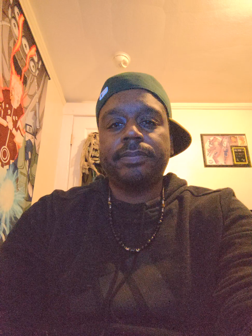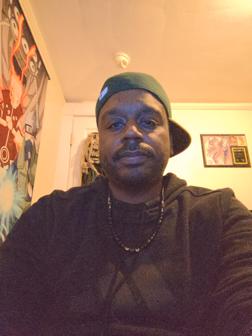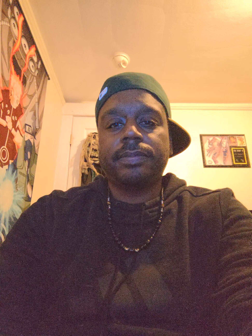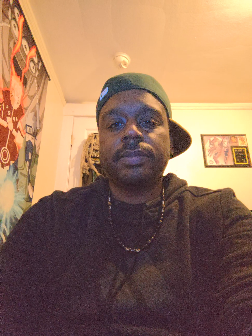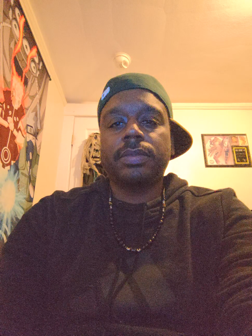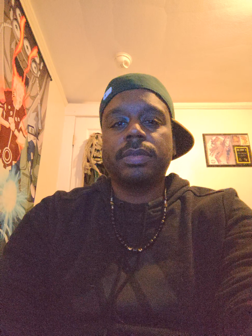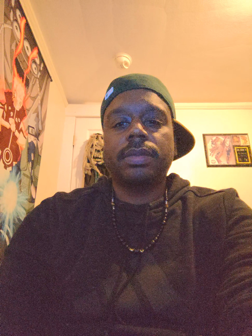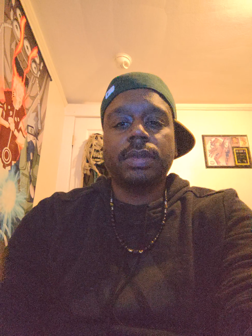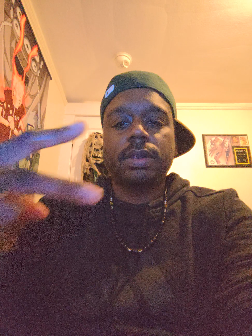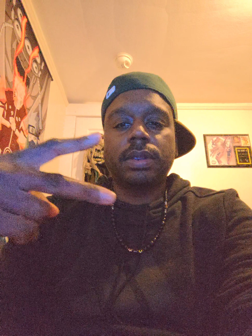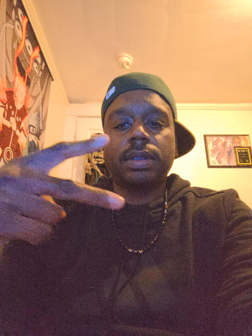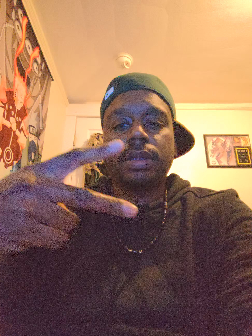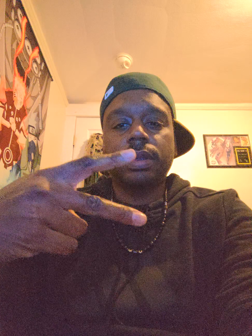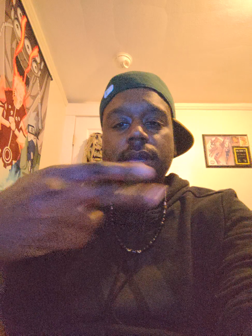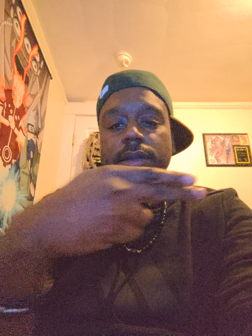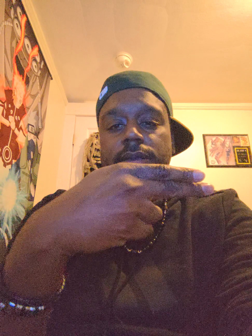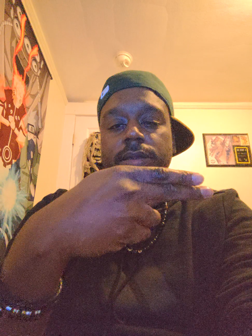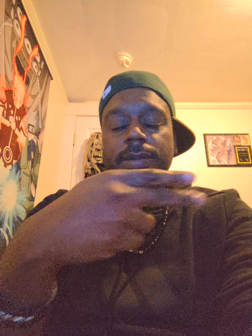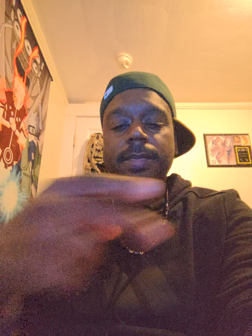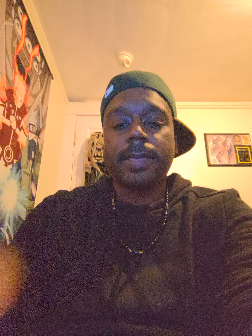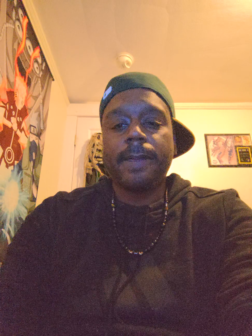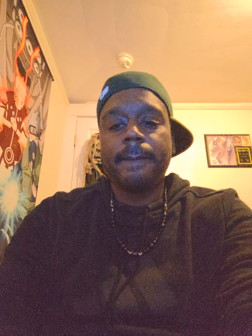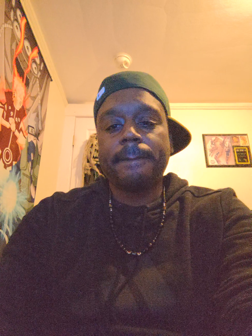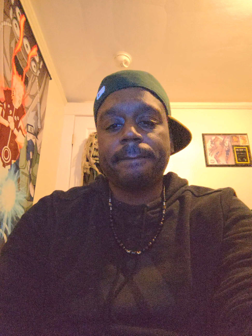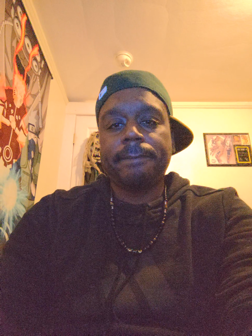cut